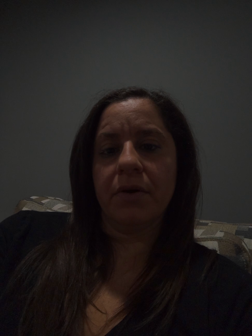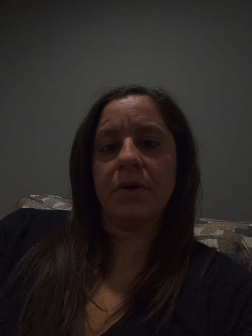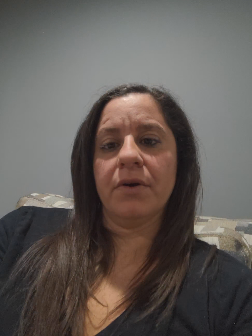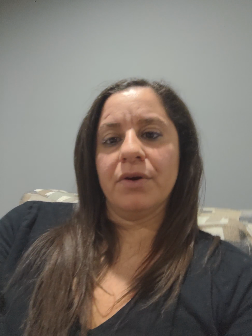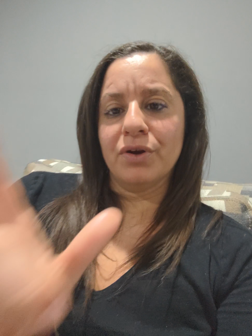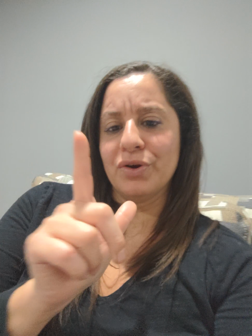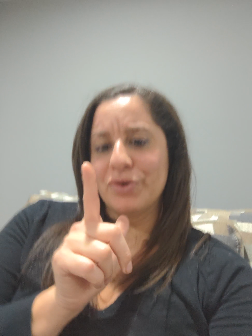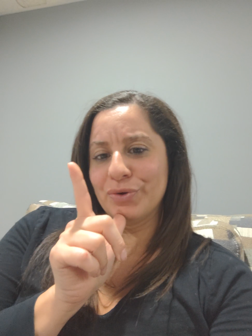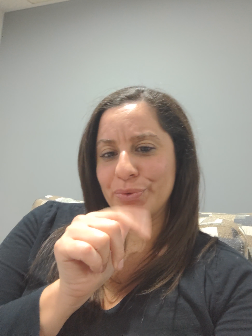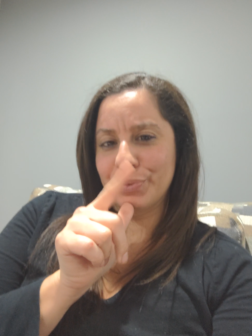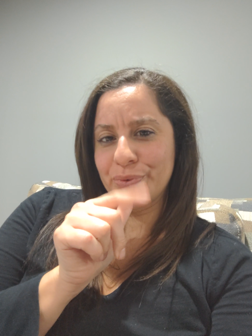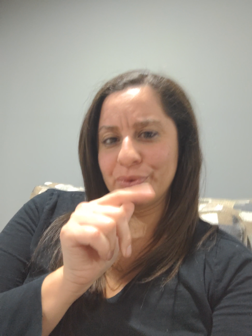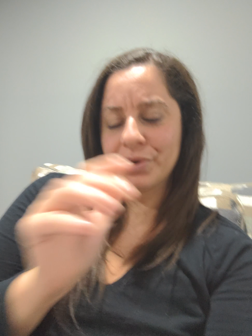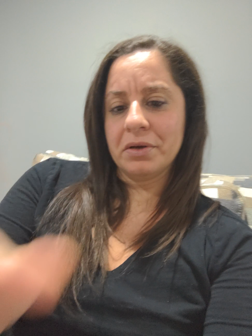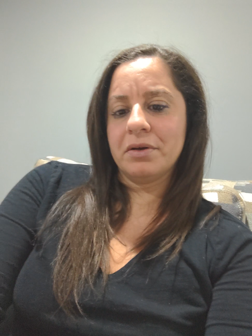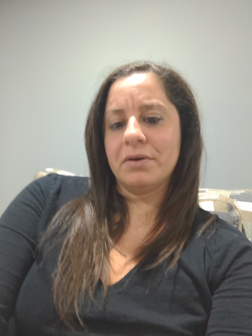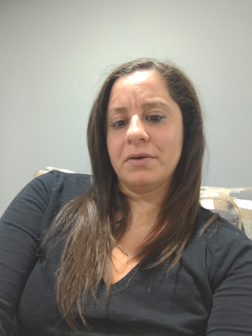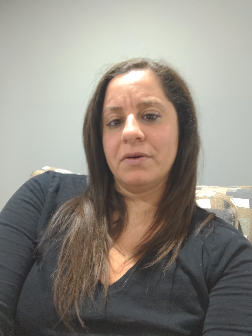who